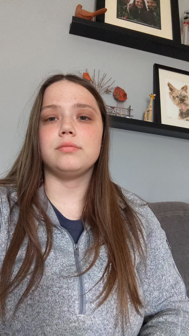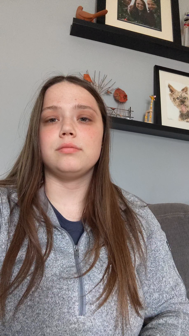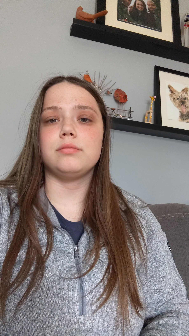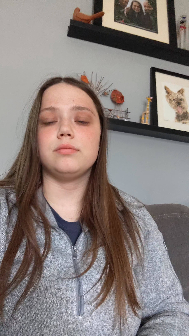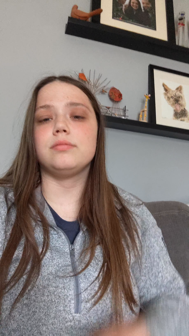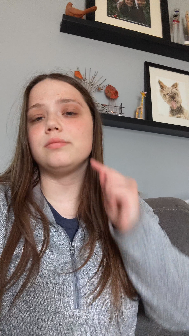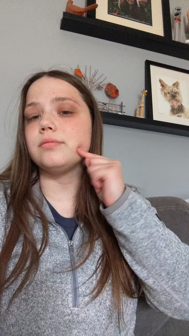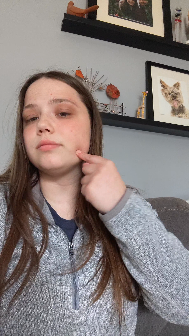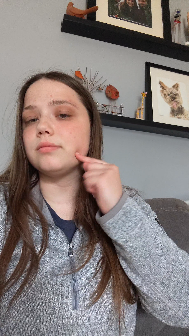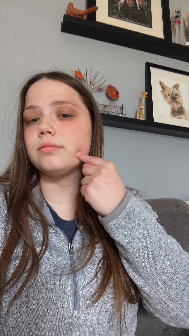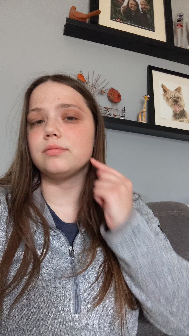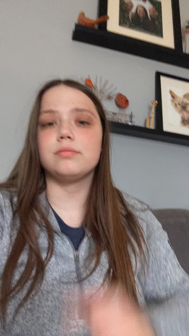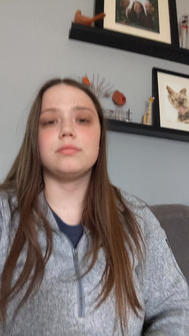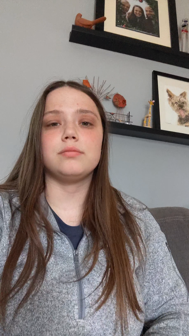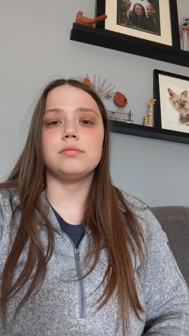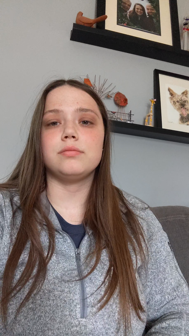candy